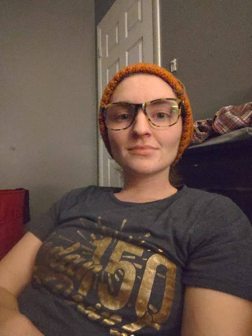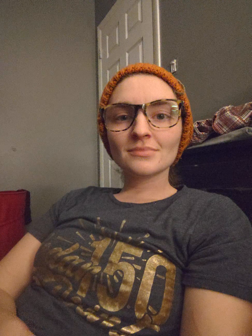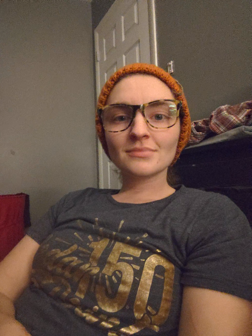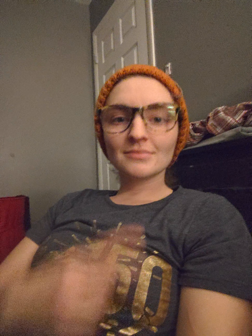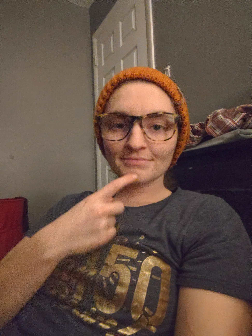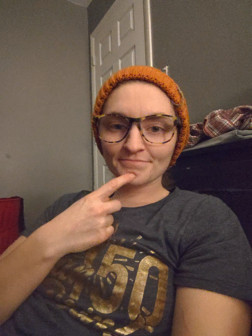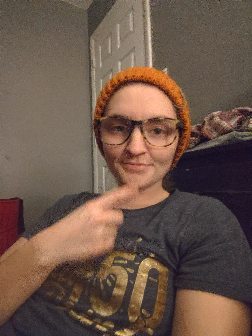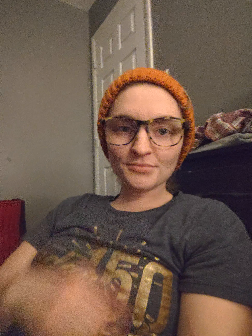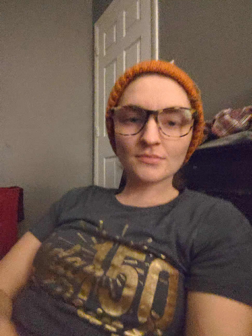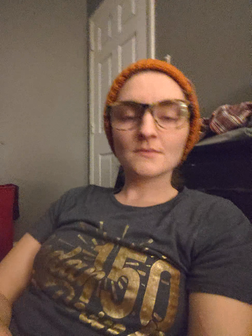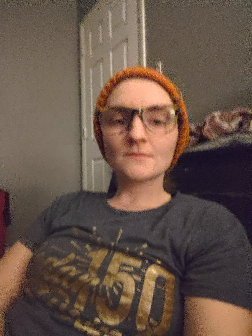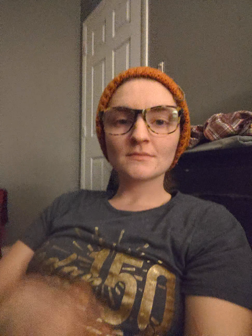chin